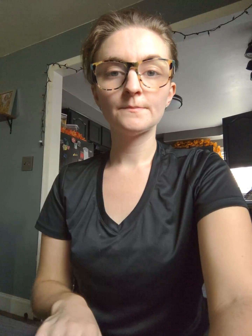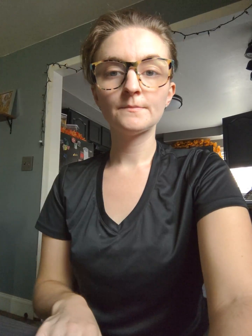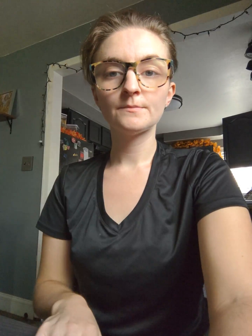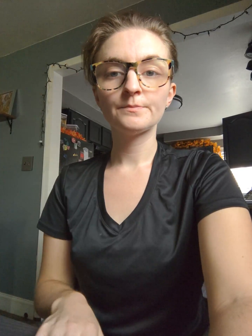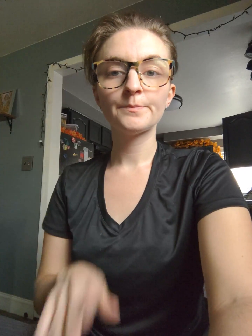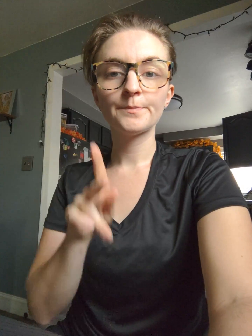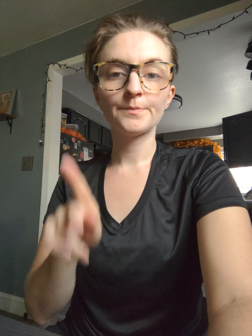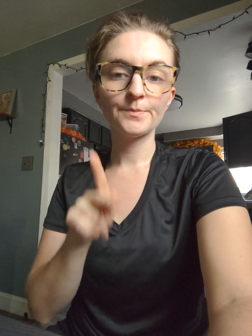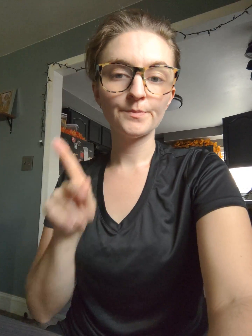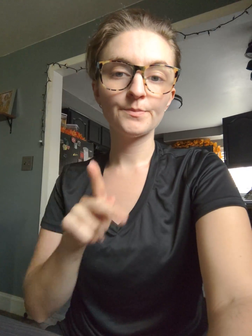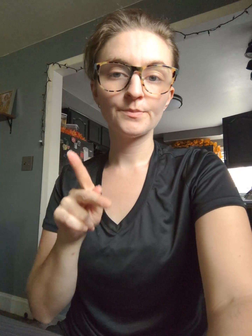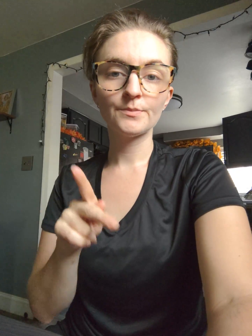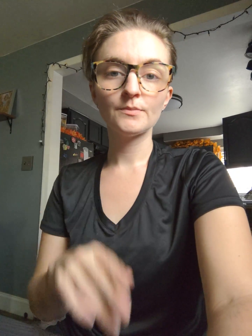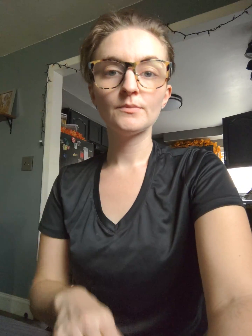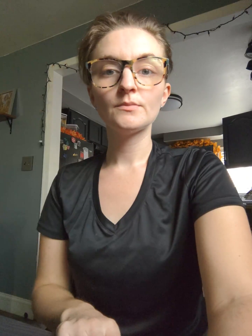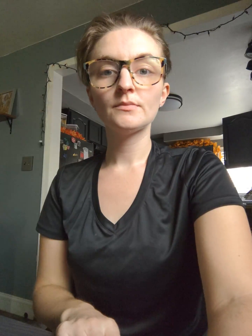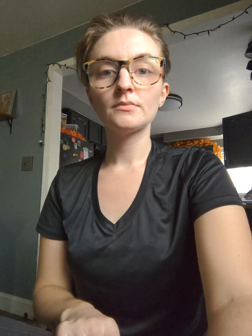people